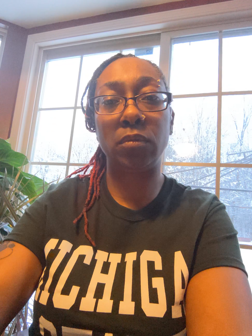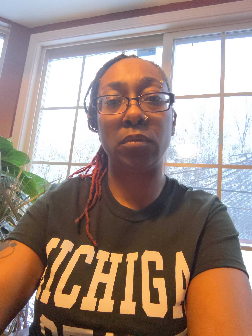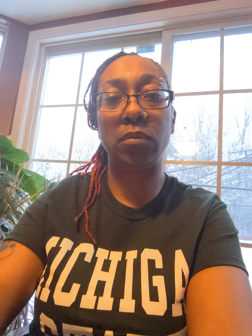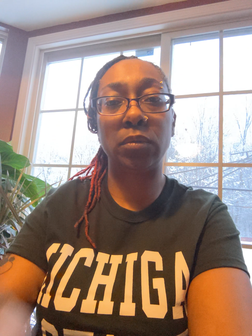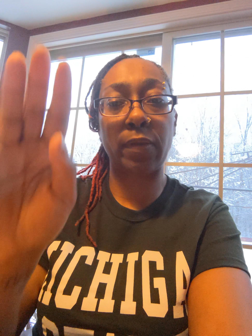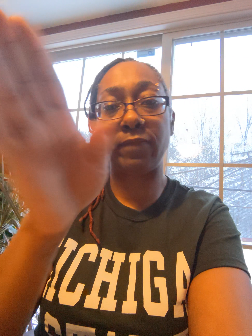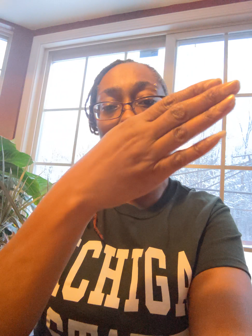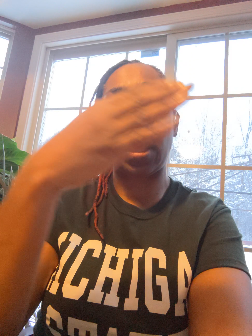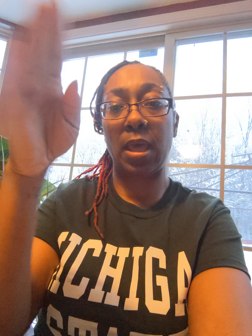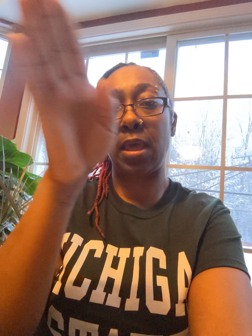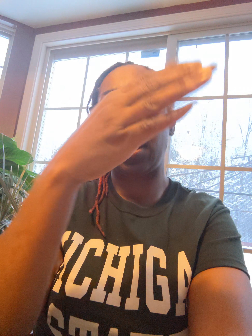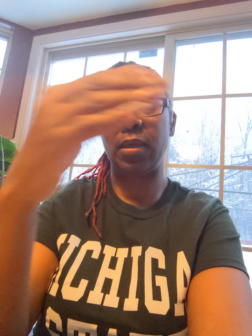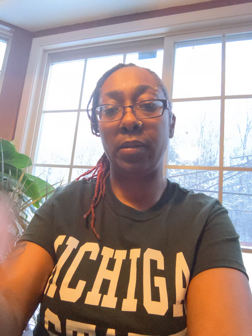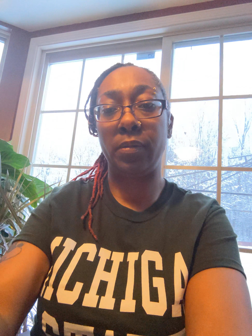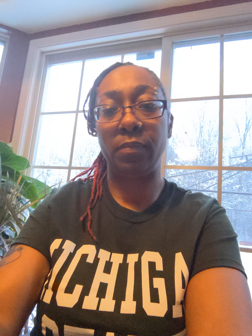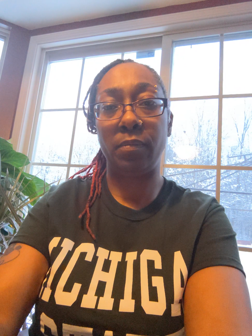flag